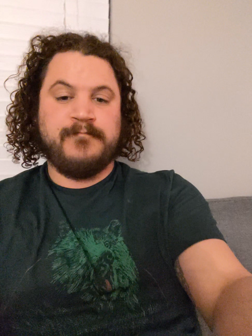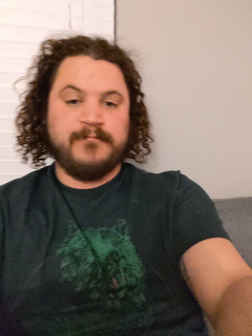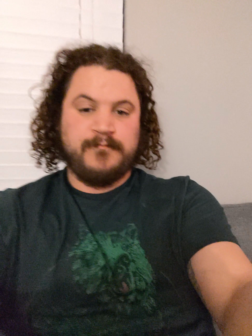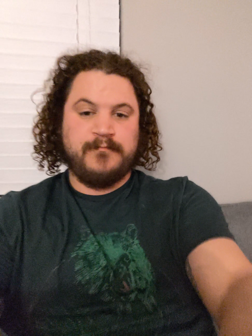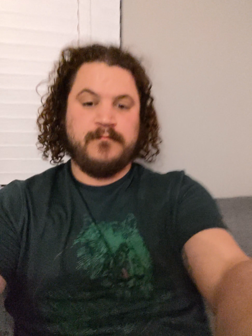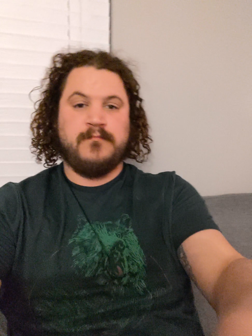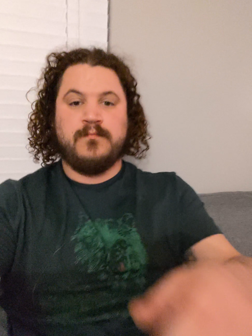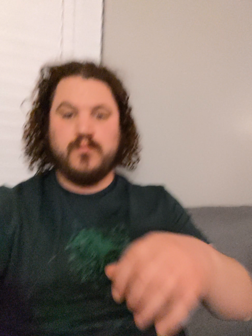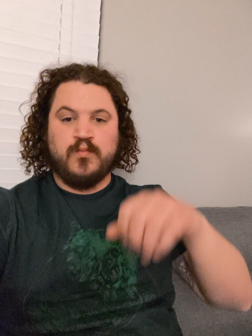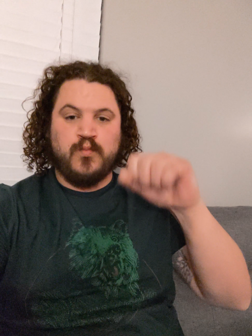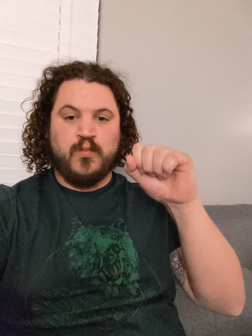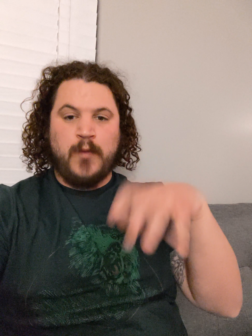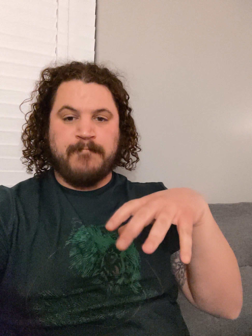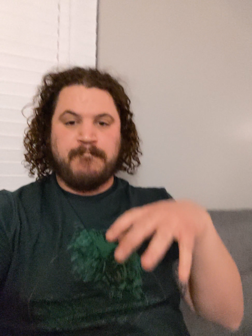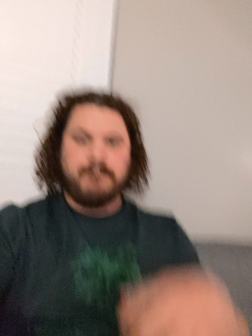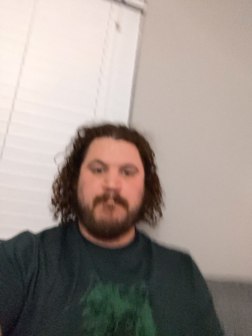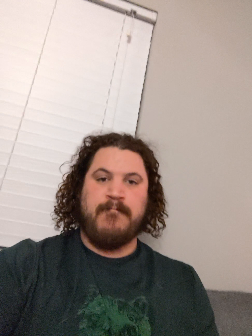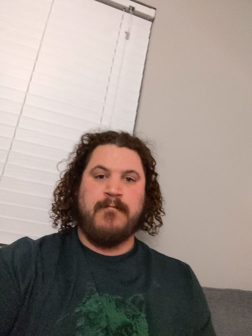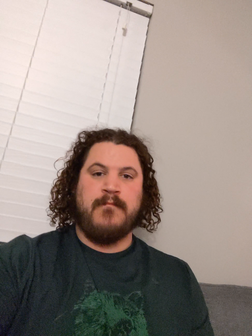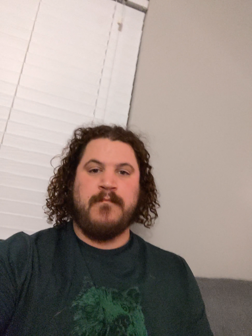drop